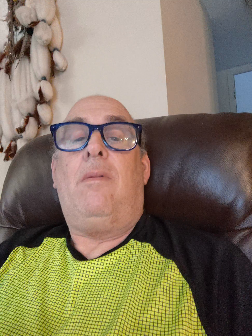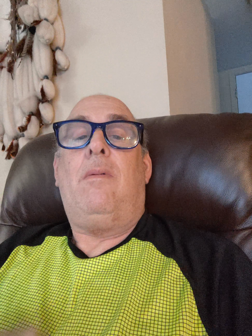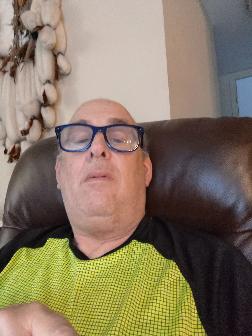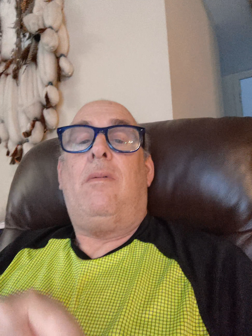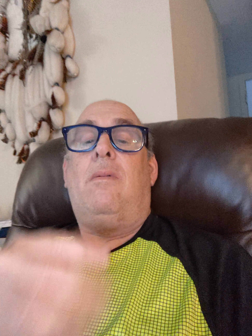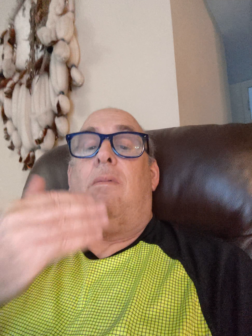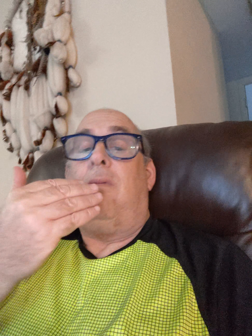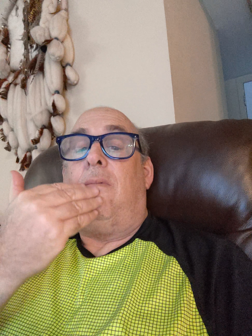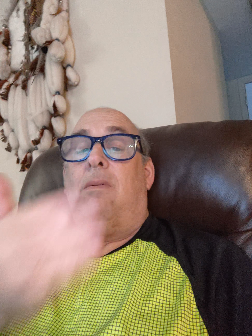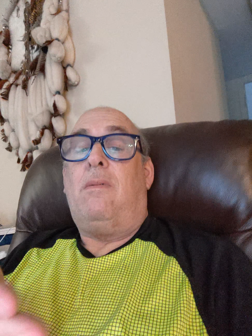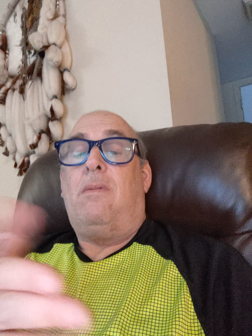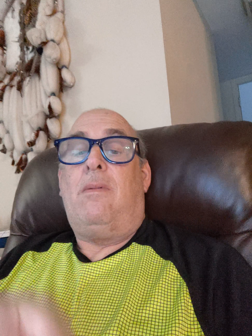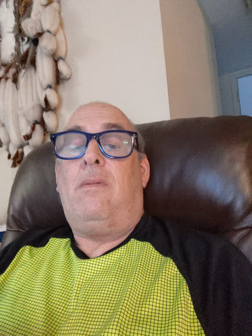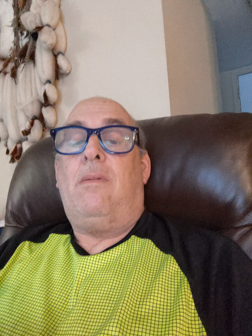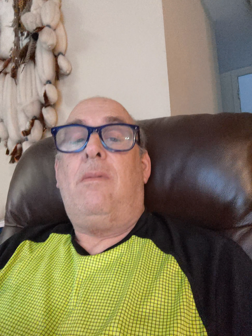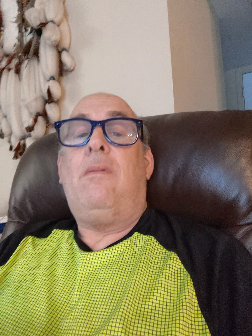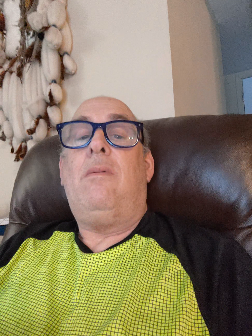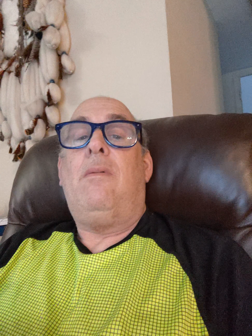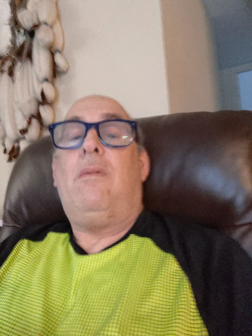thank you